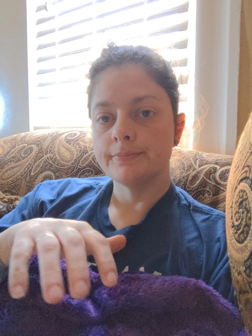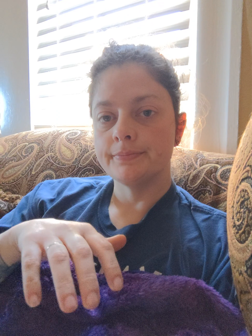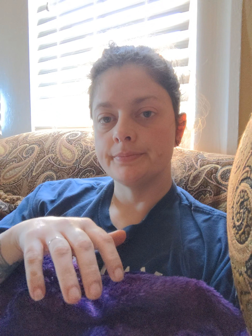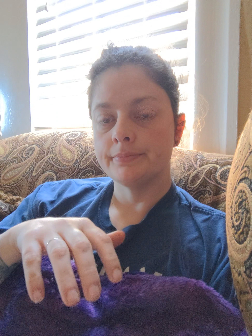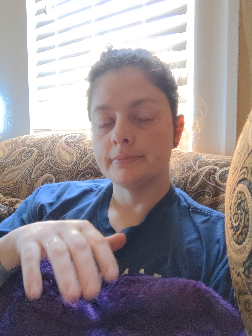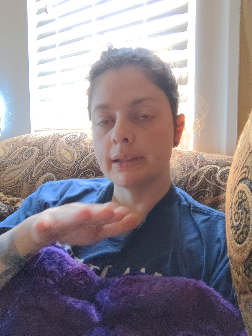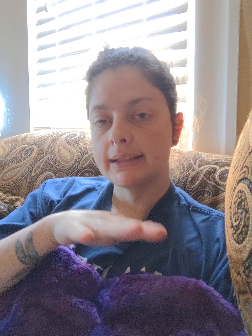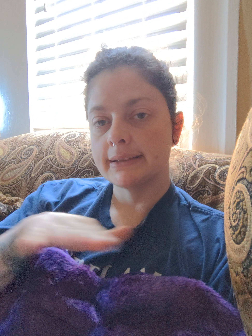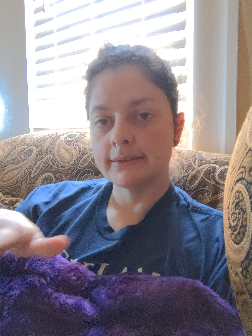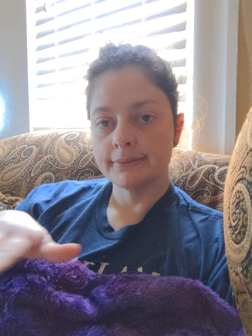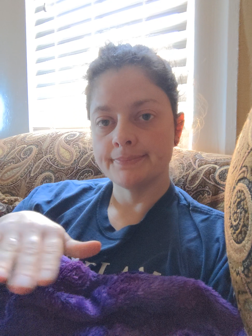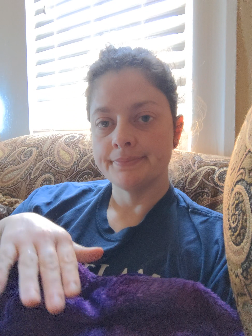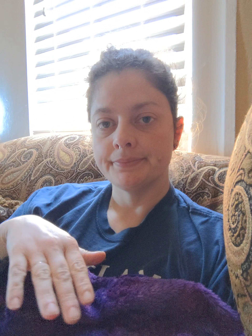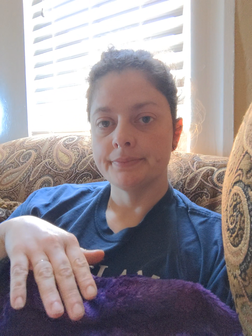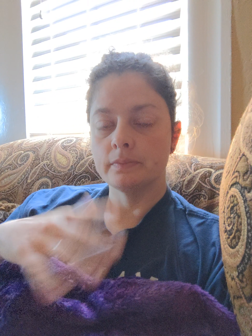clean